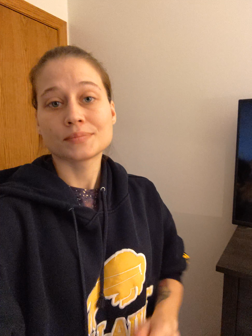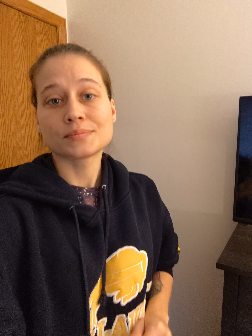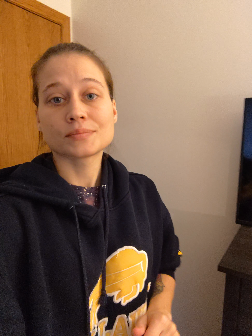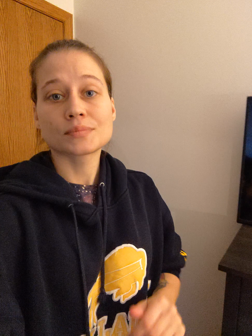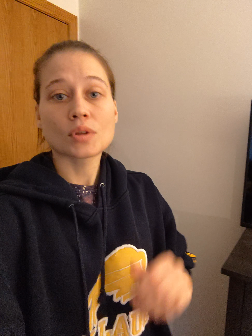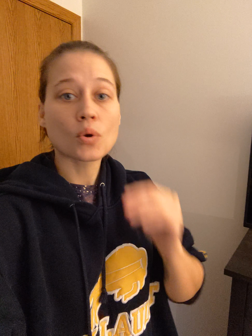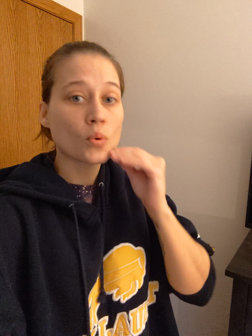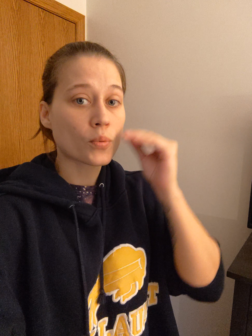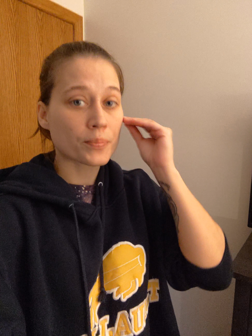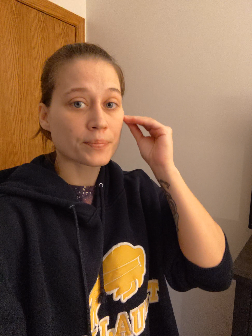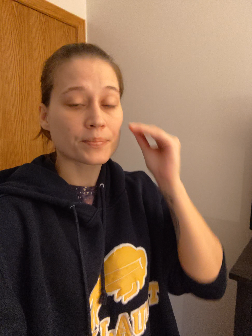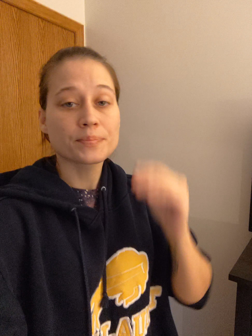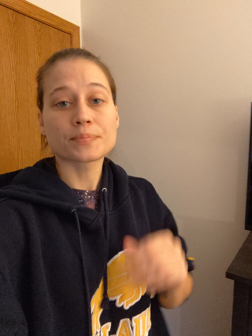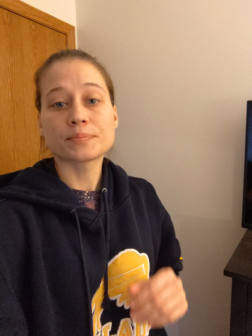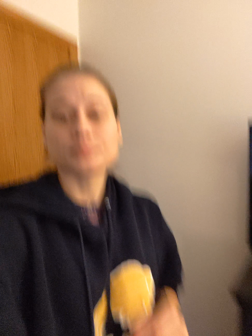home